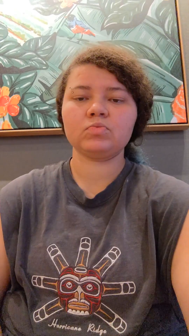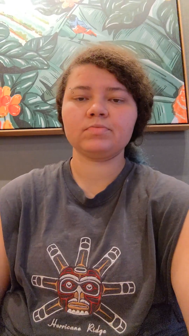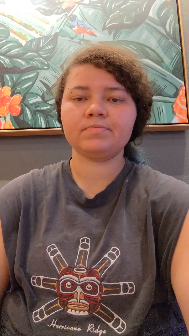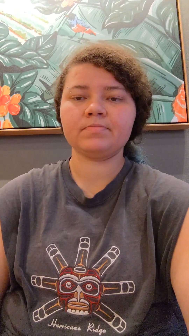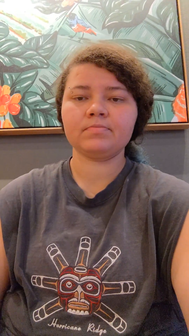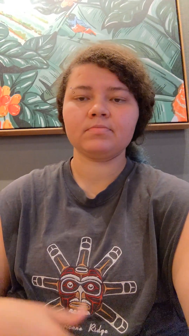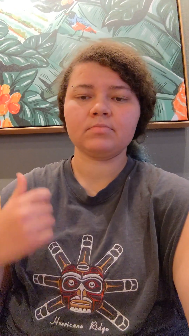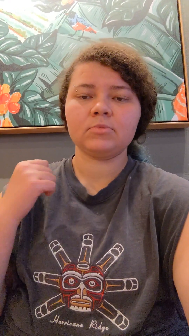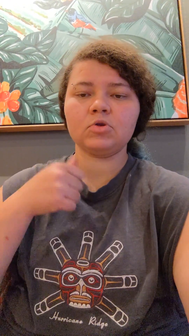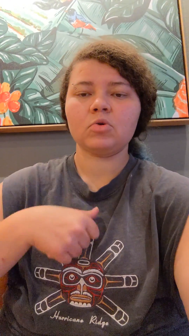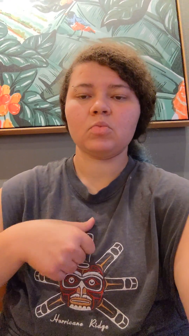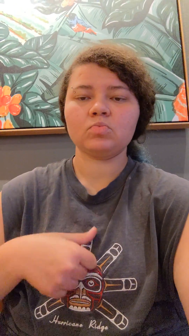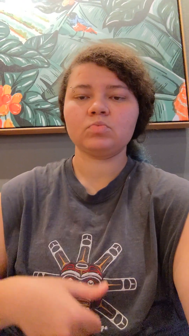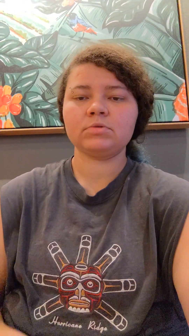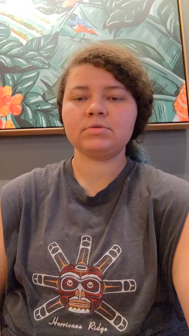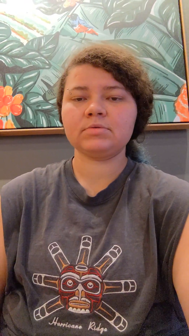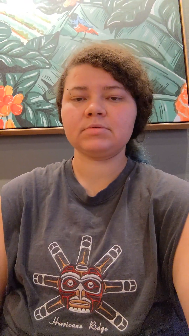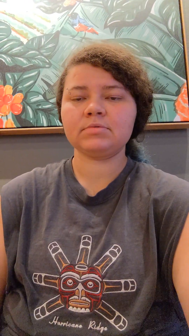coats